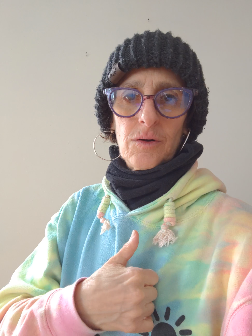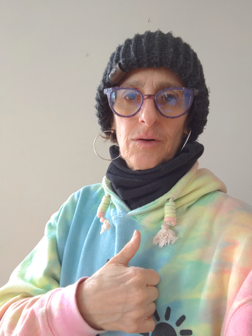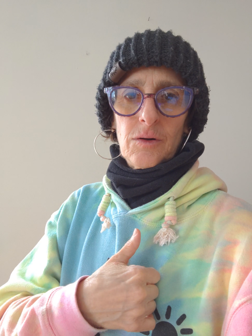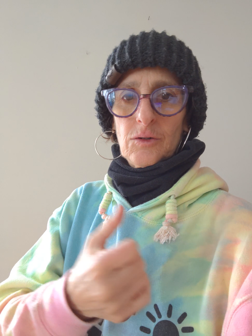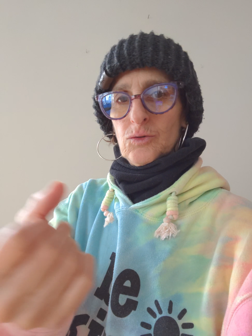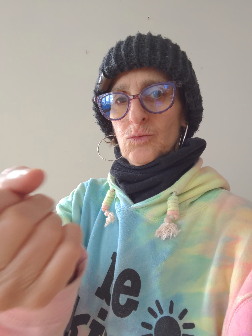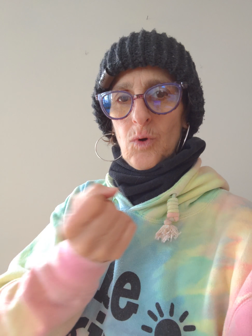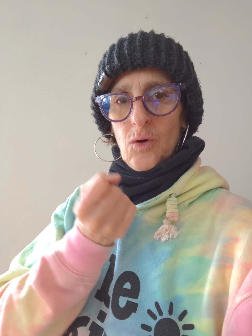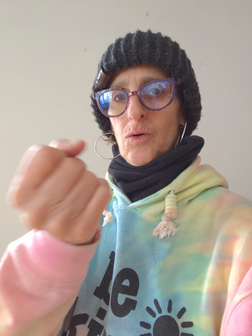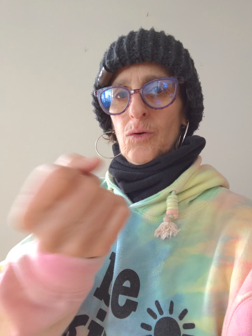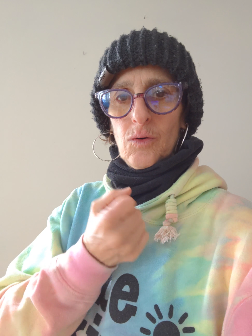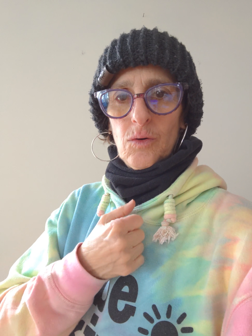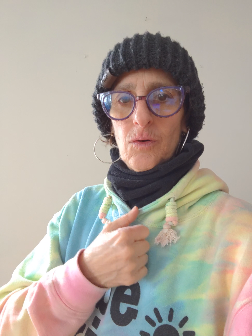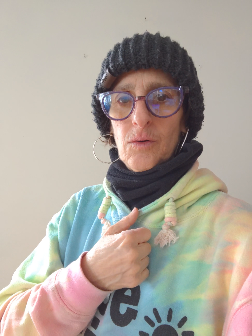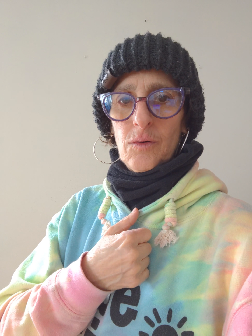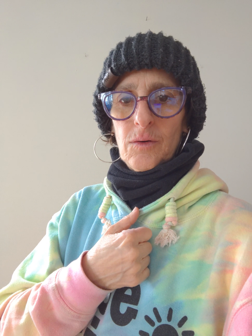drawer